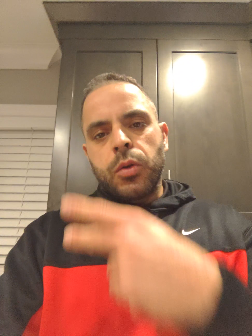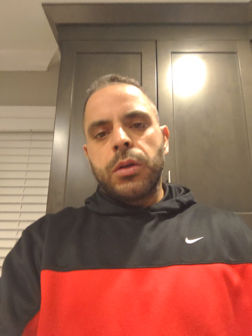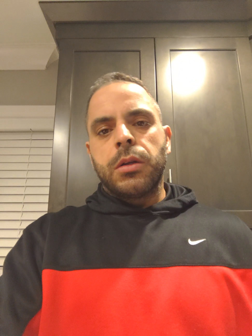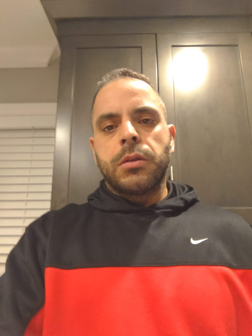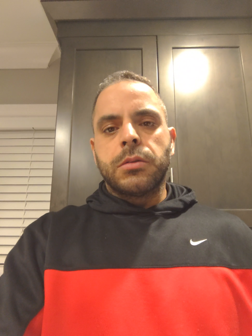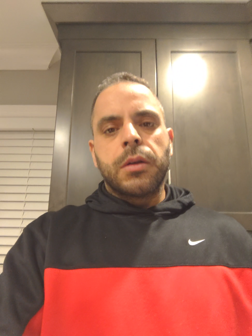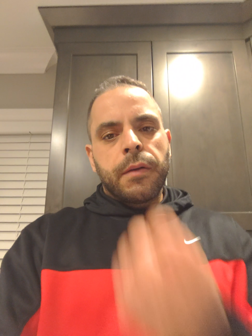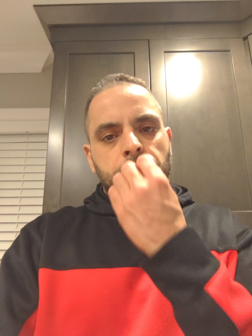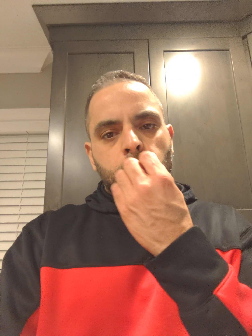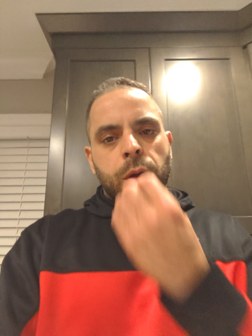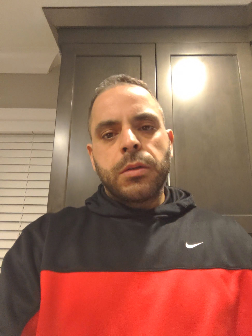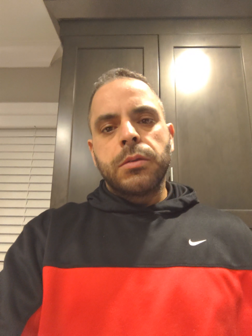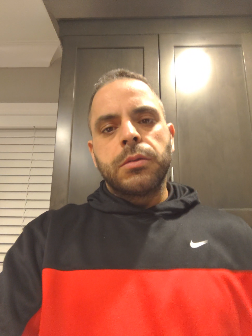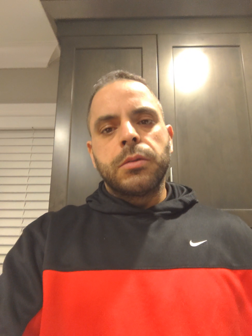food